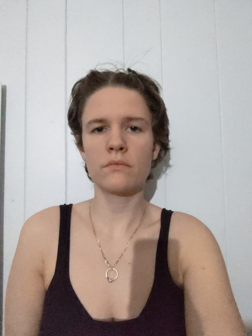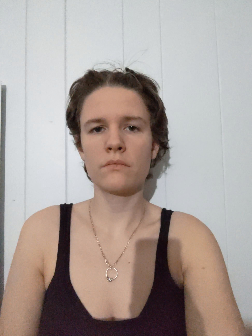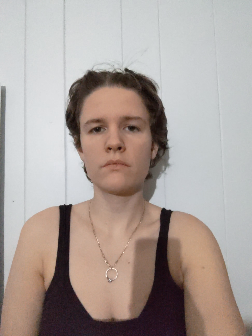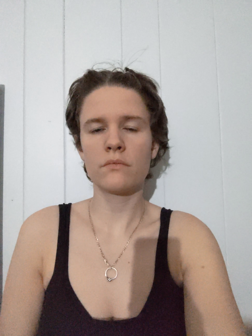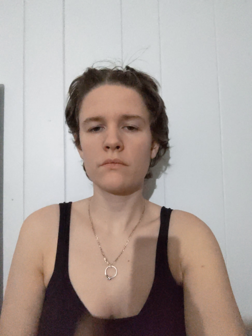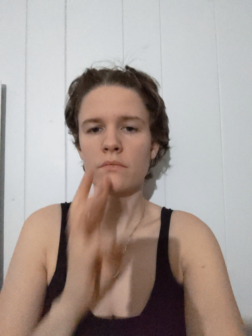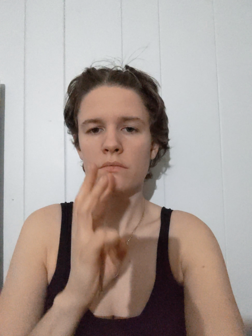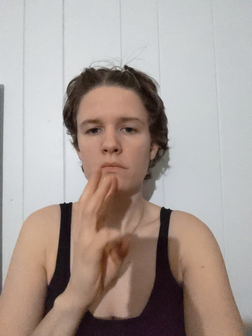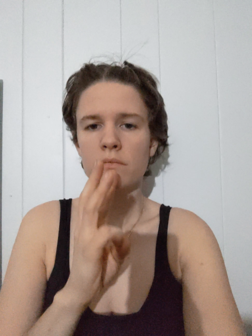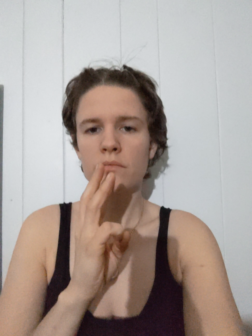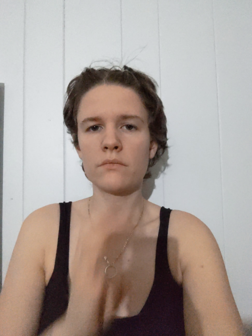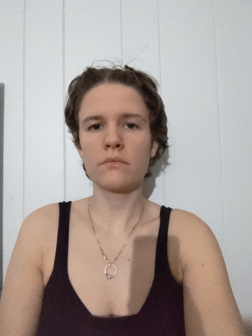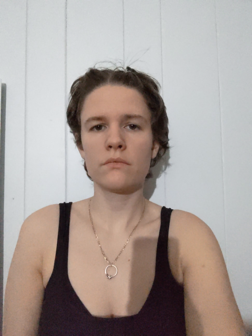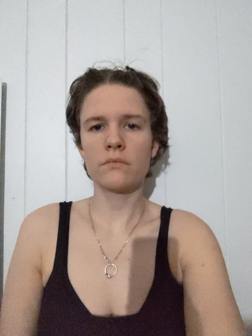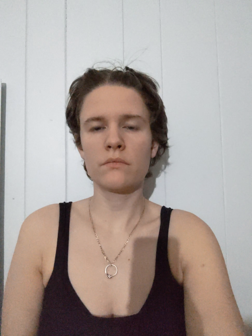water